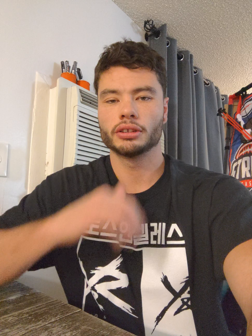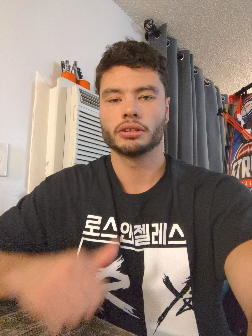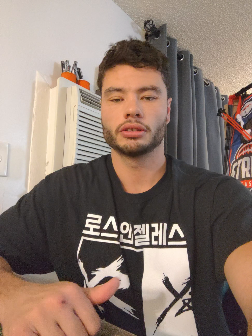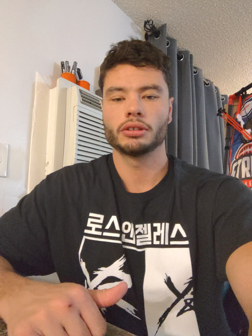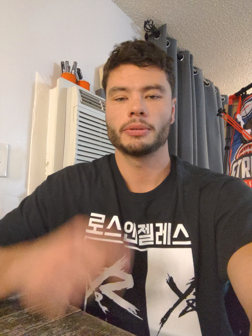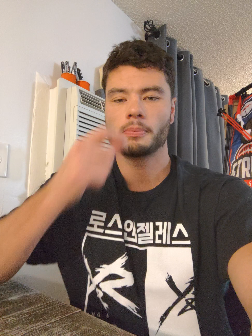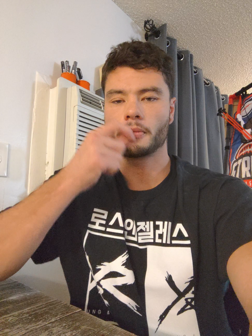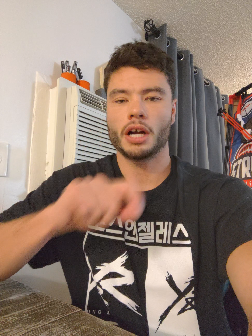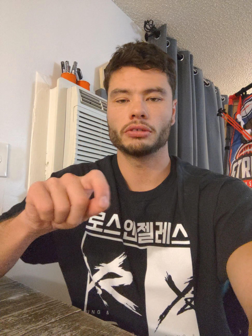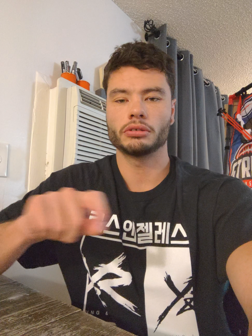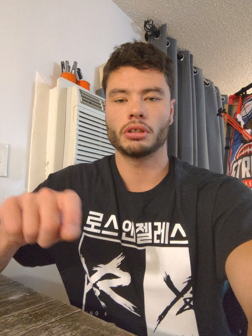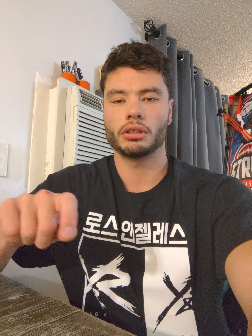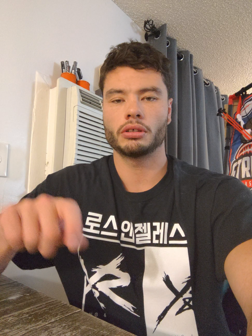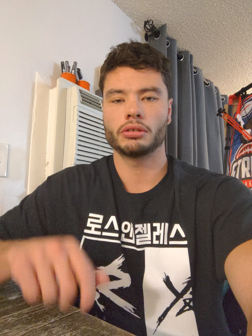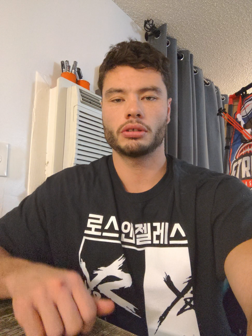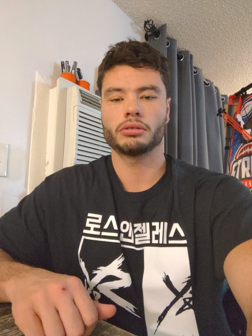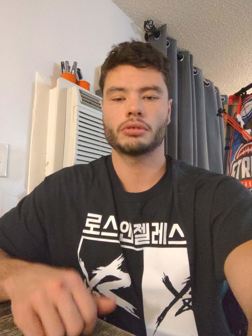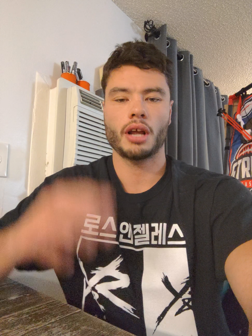pencil